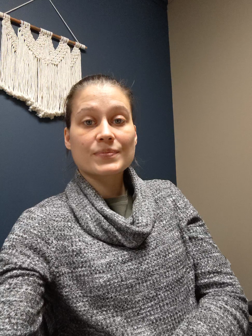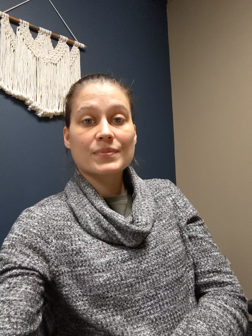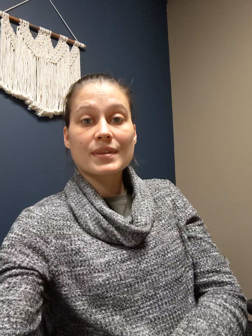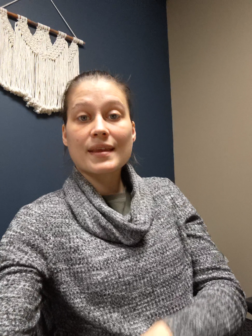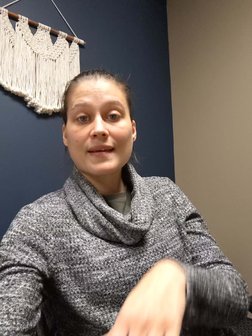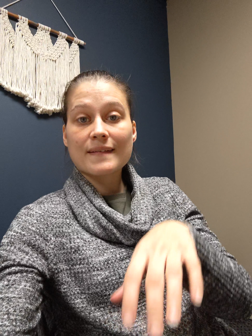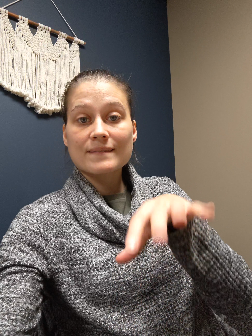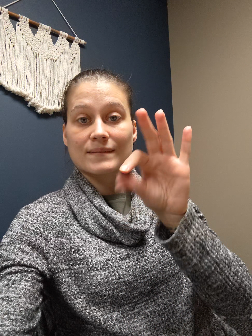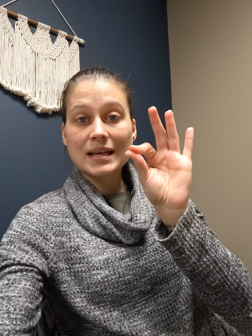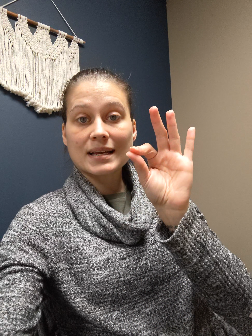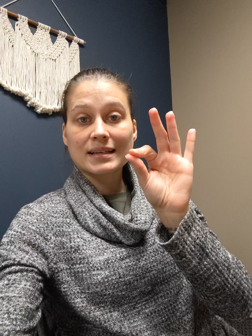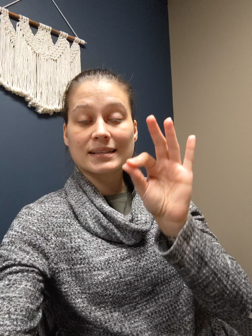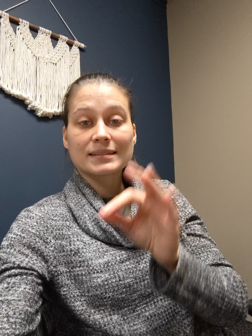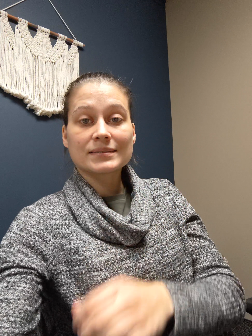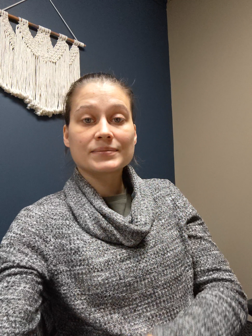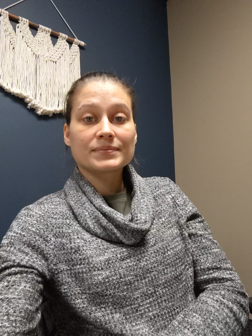find